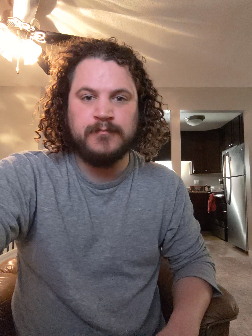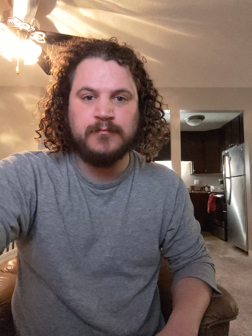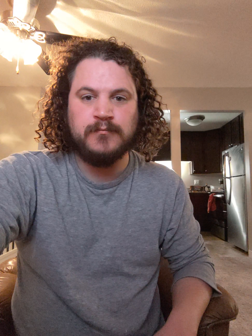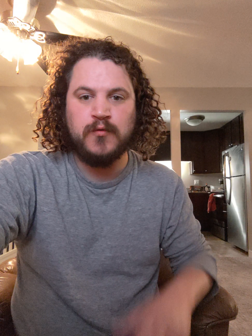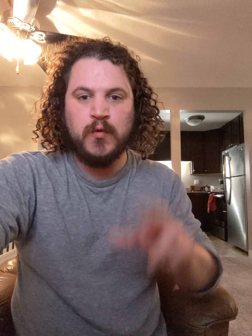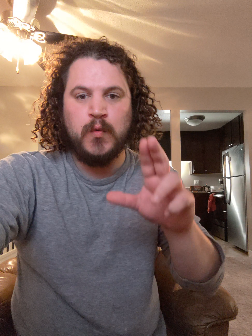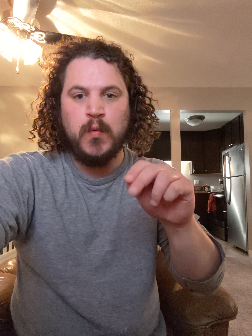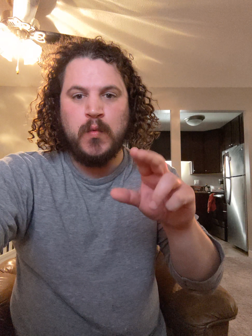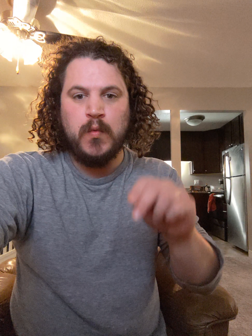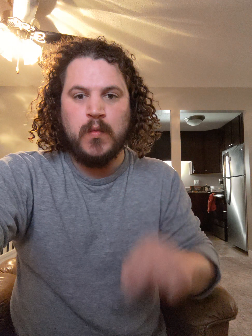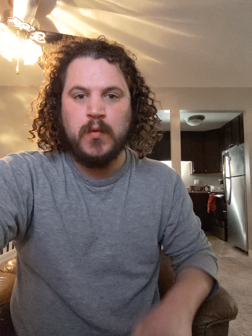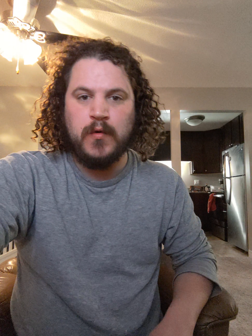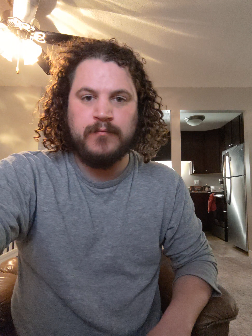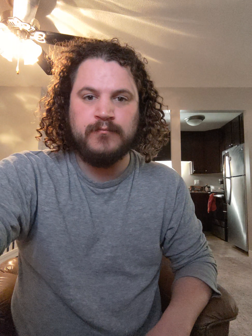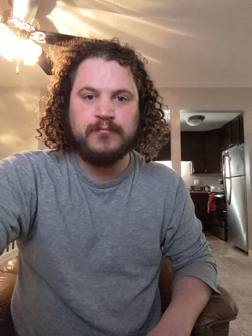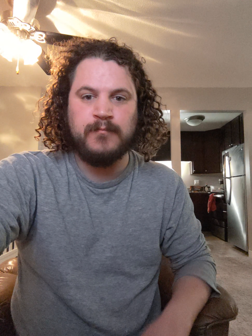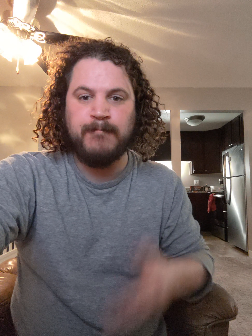no